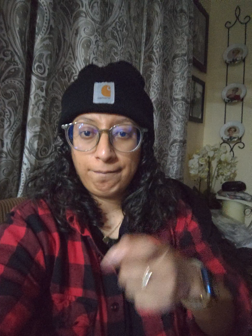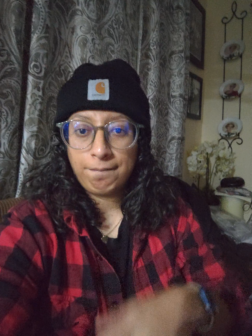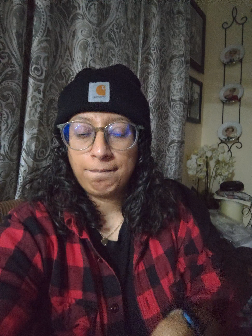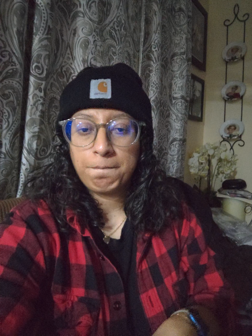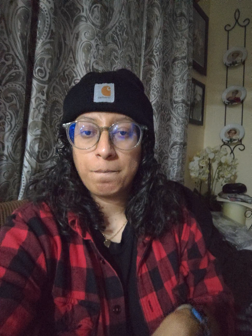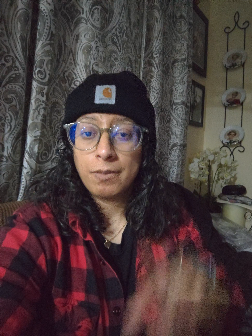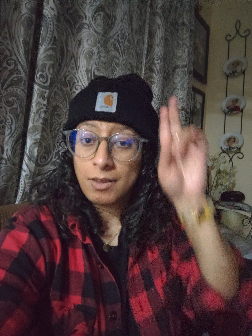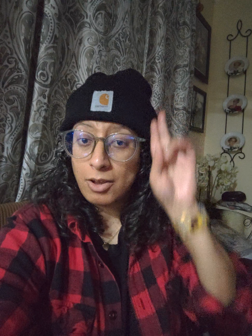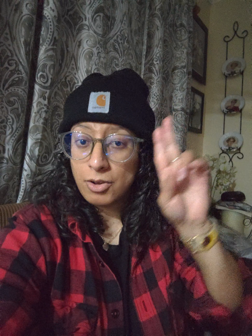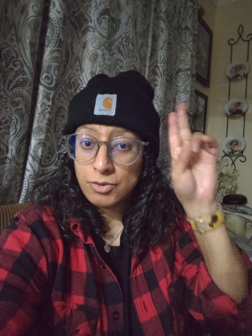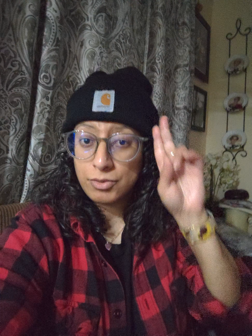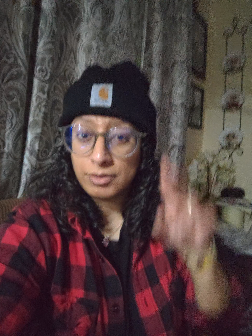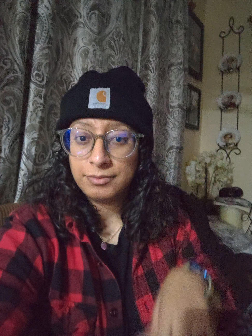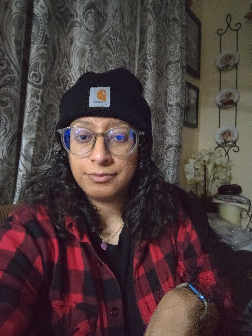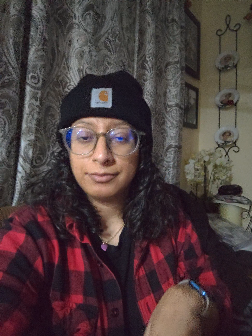uncle